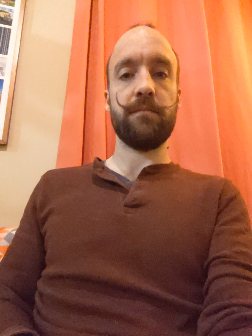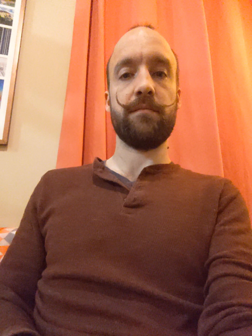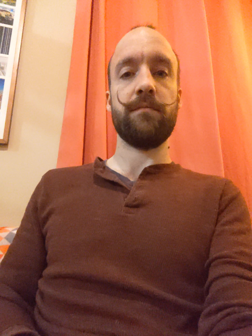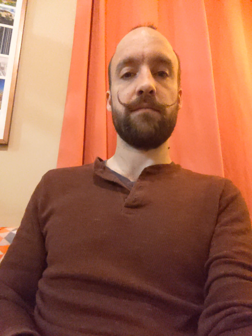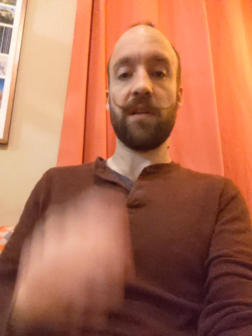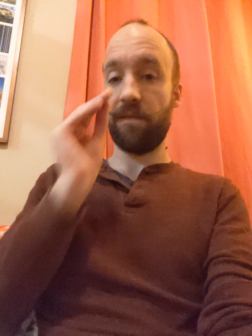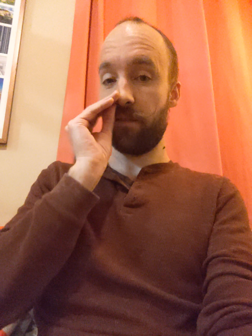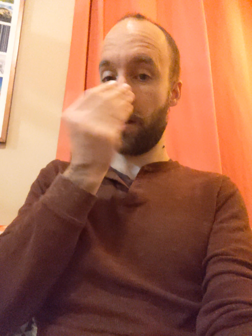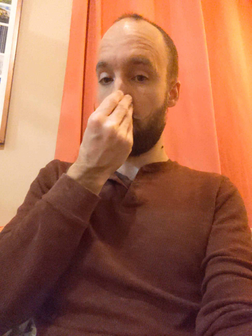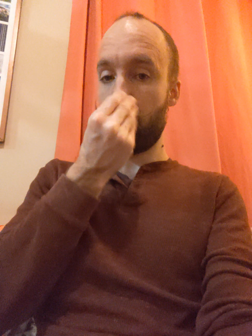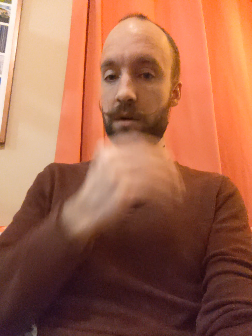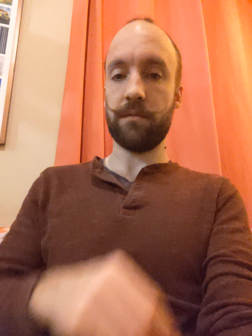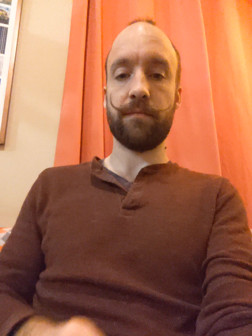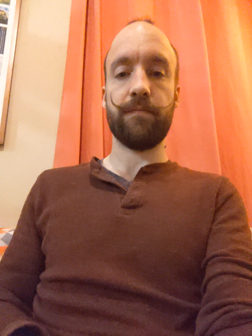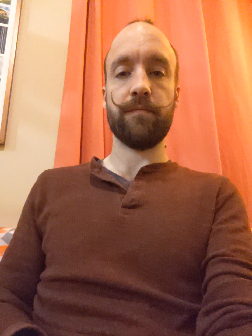flower